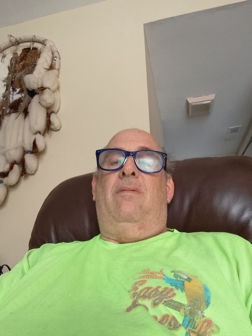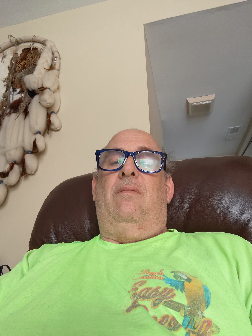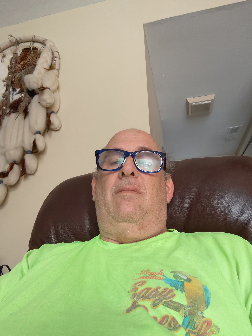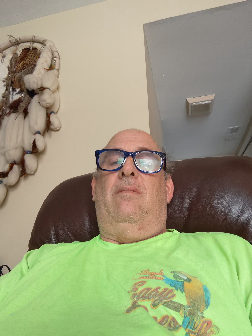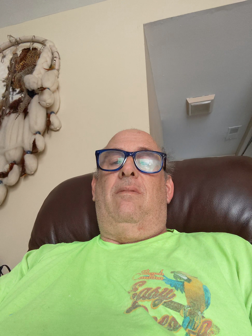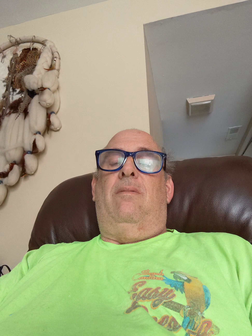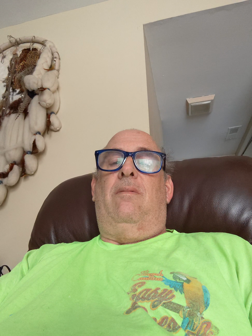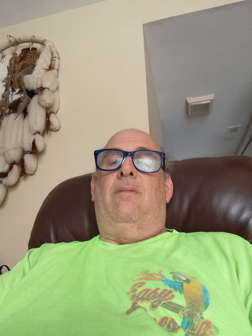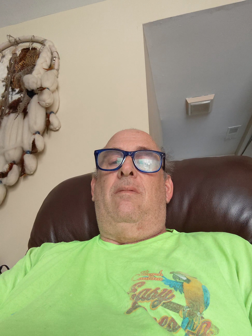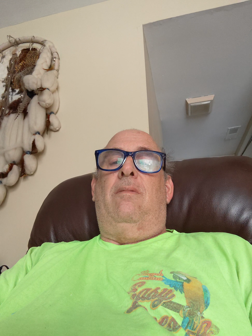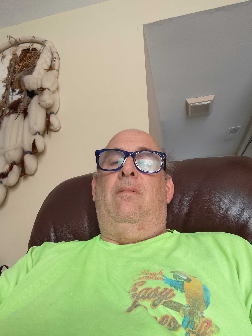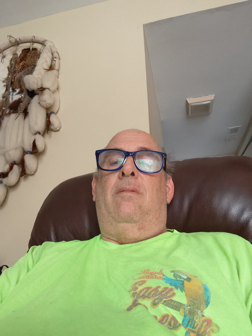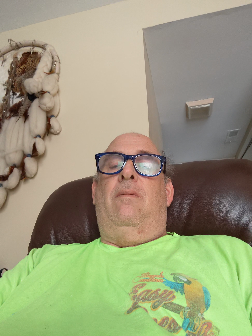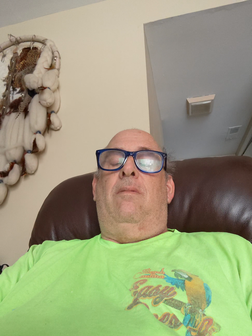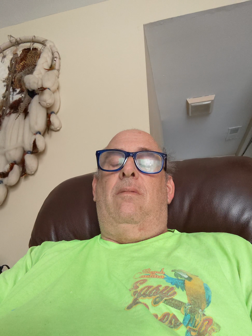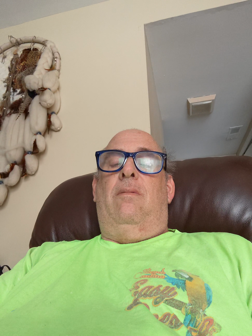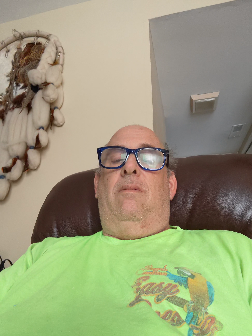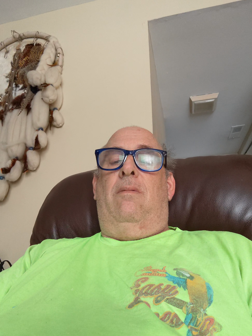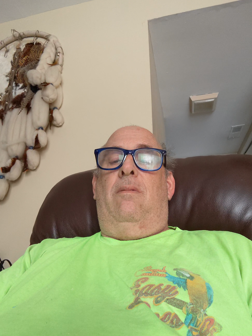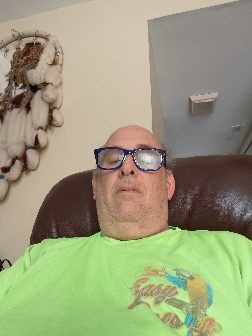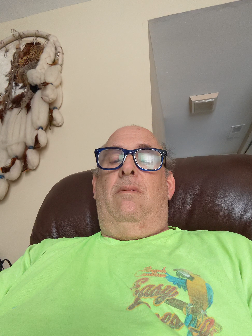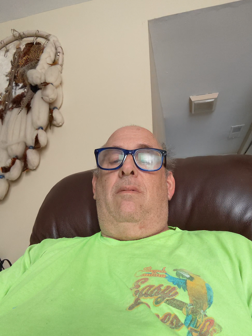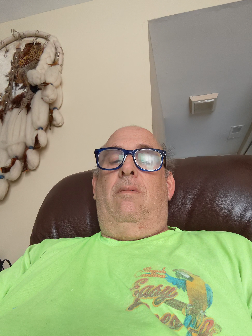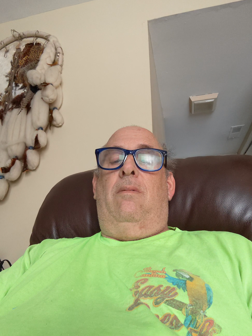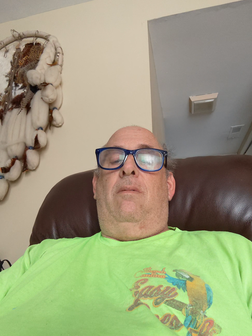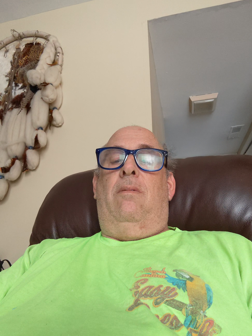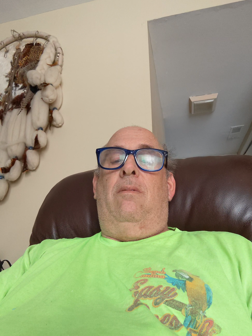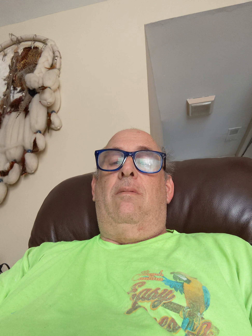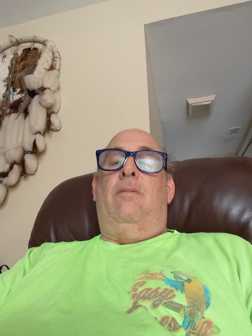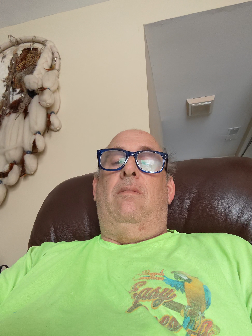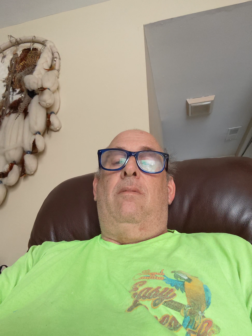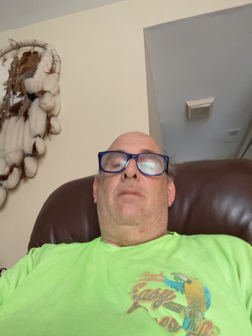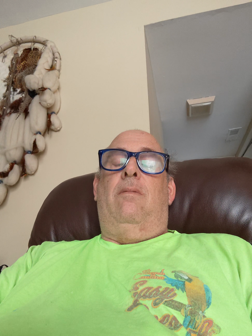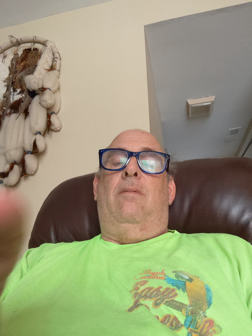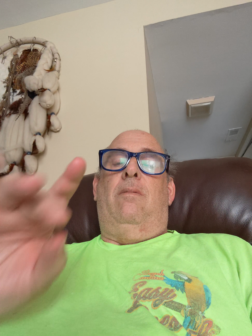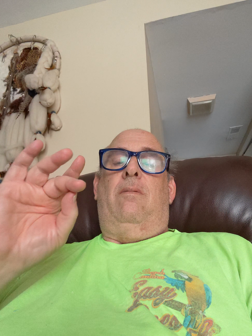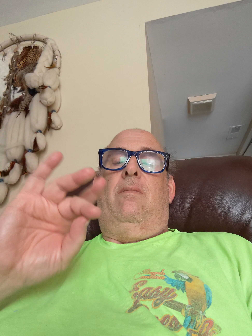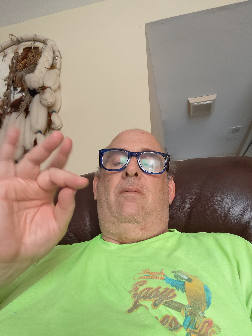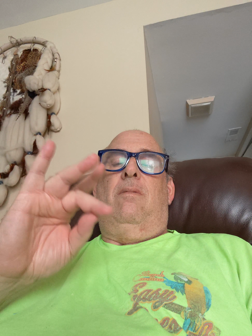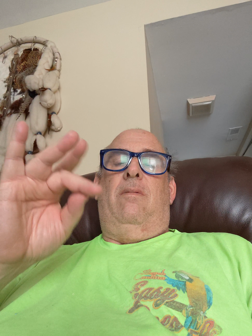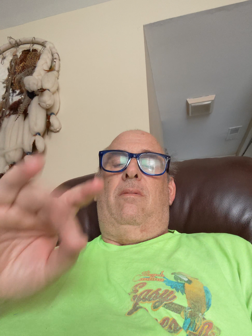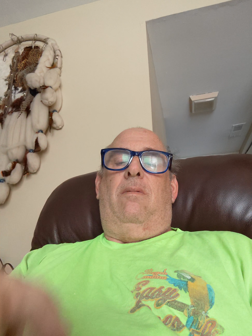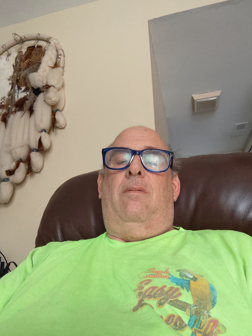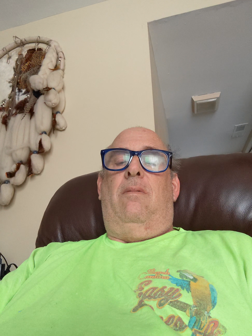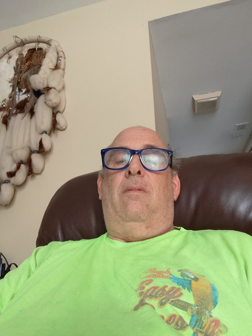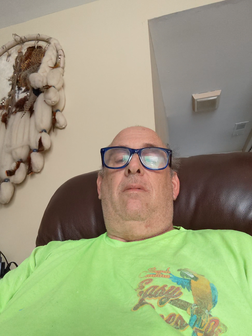yucky